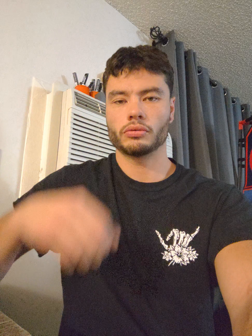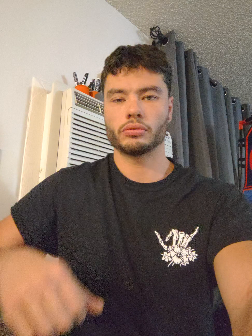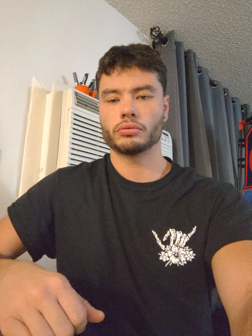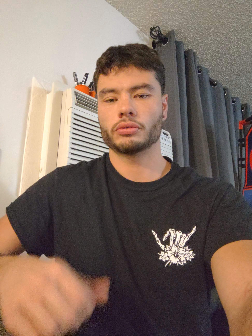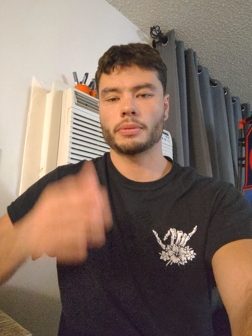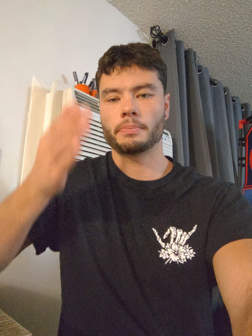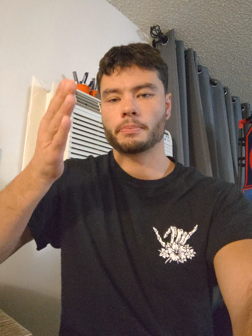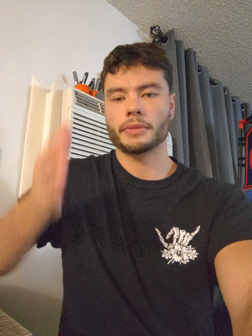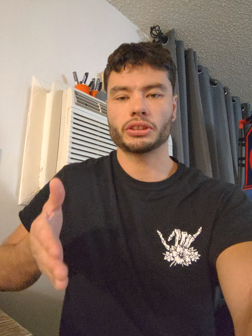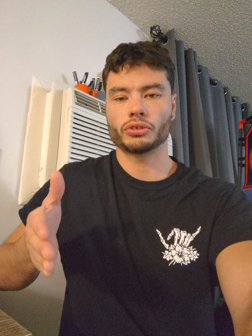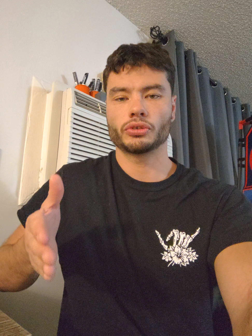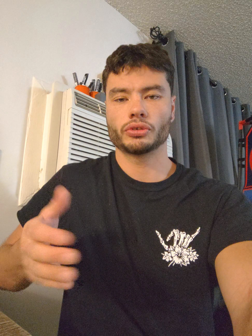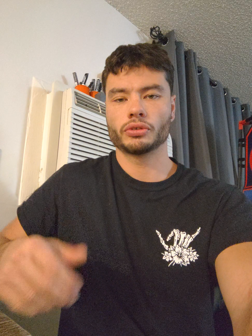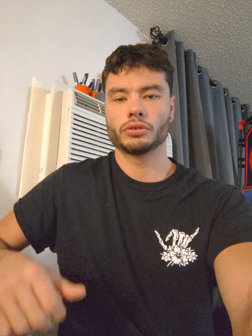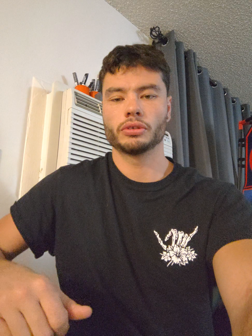person